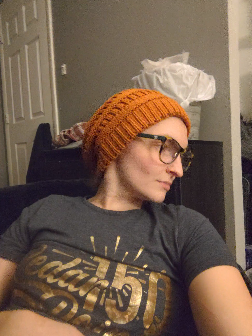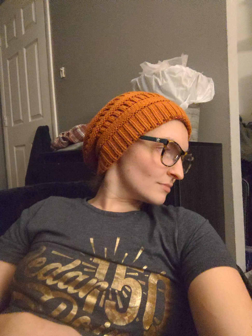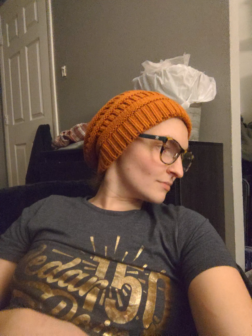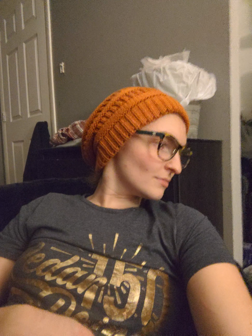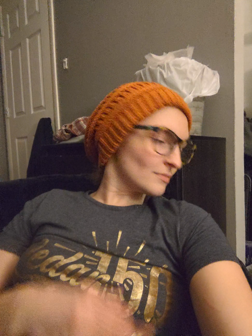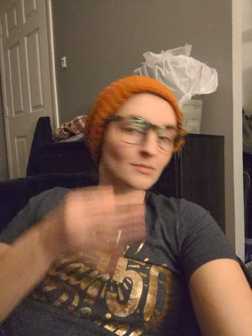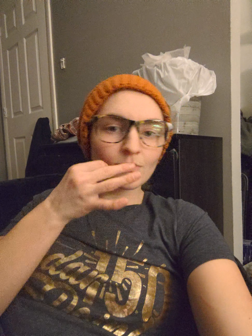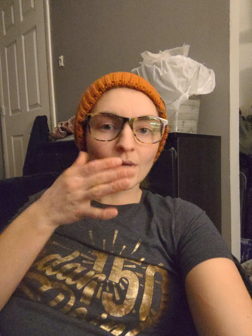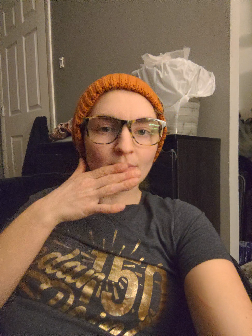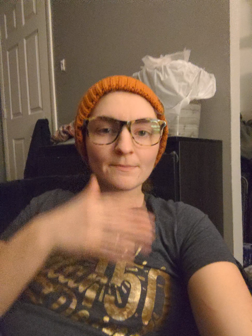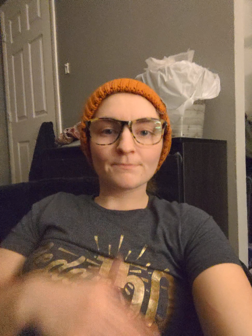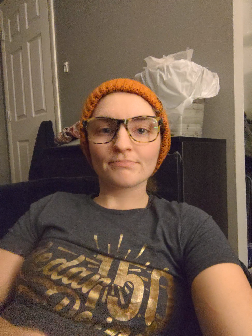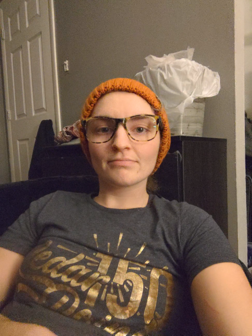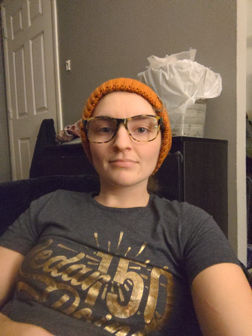bee